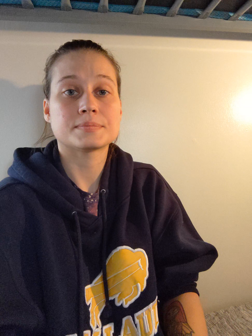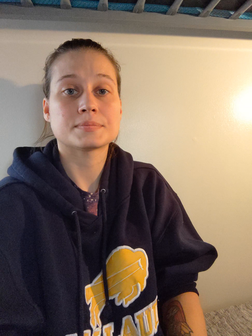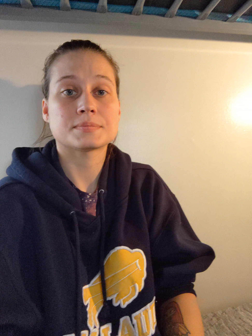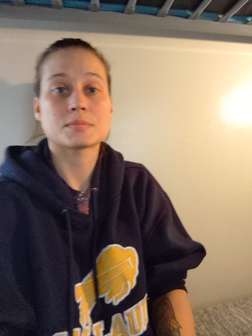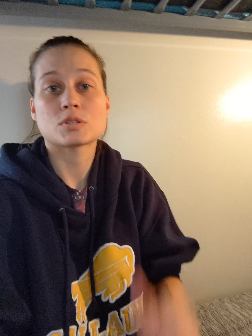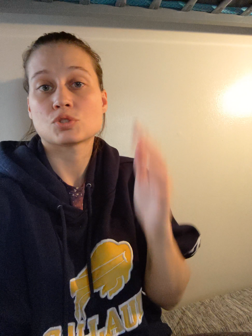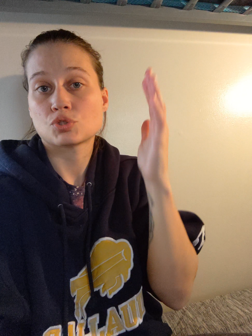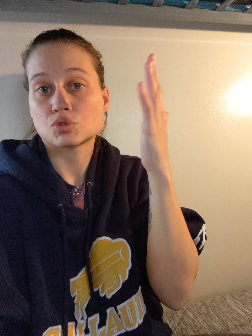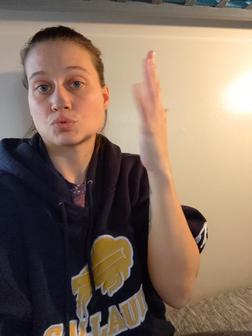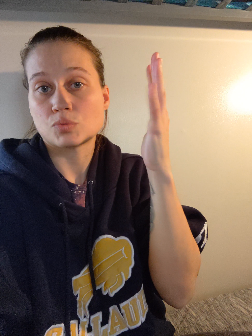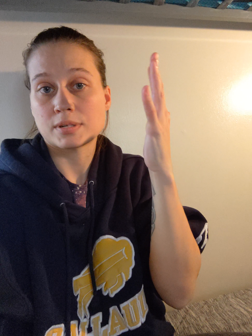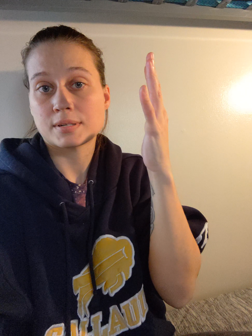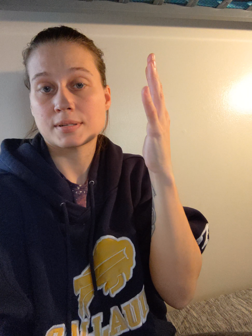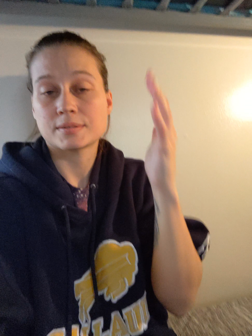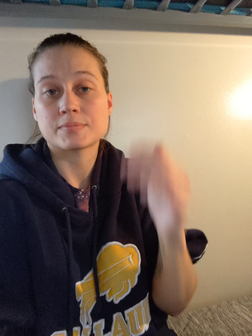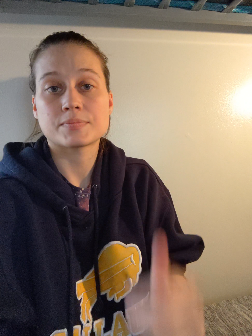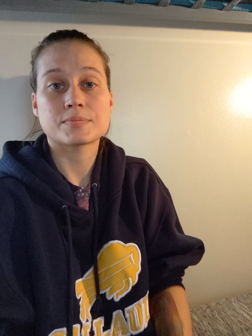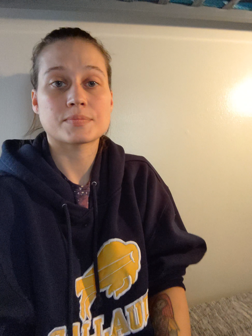tree